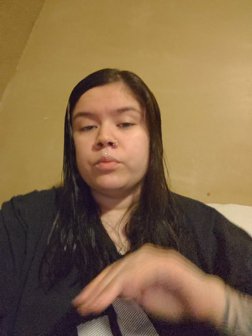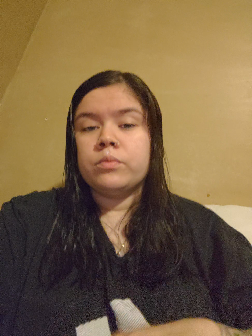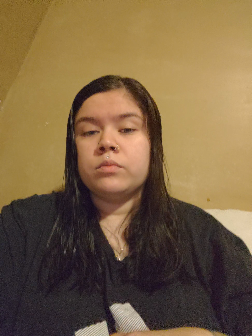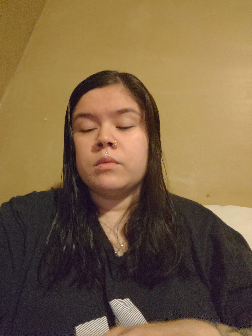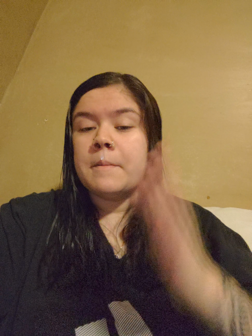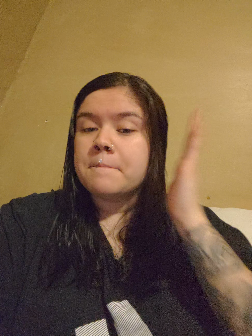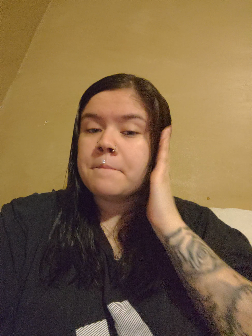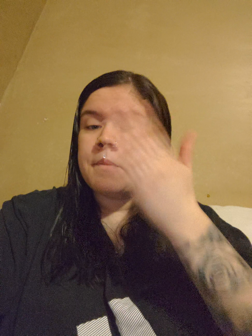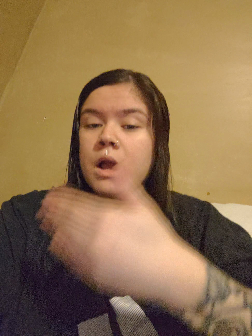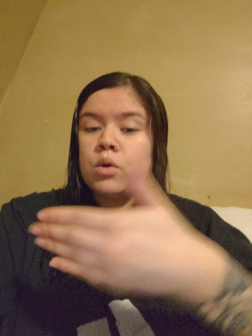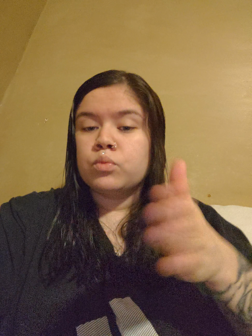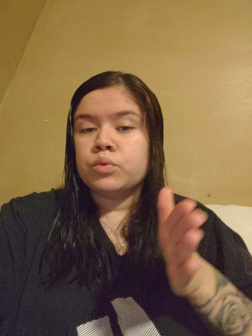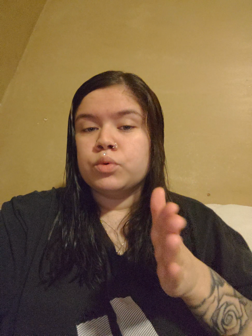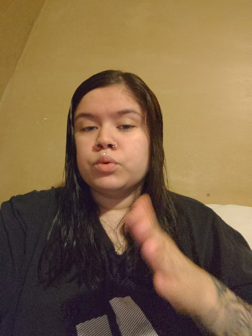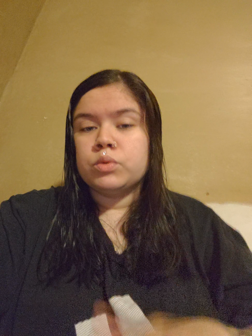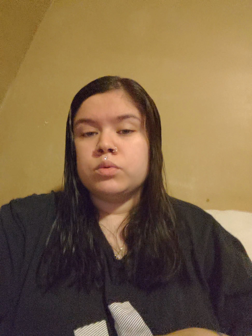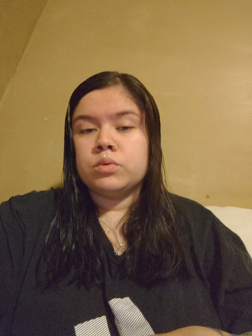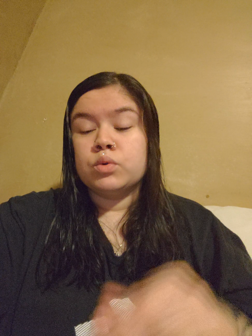bedroom